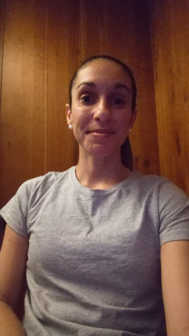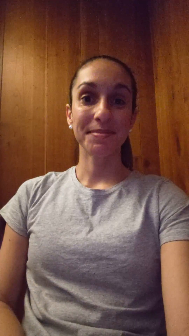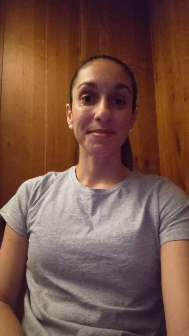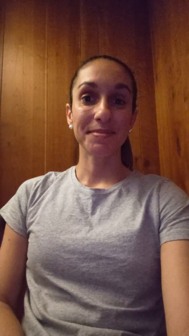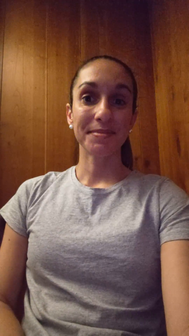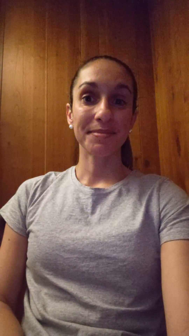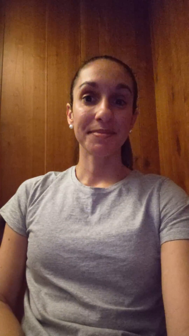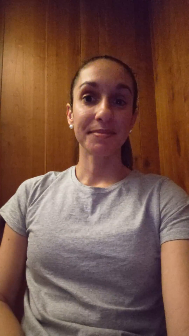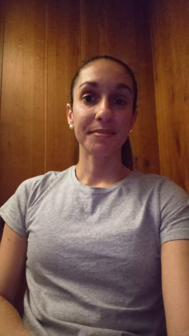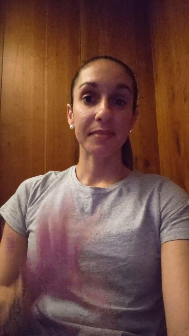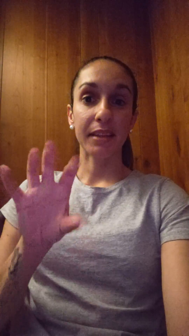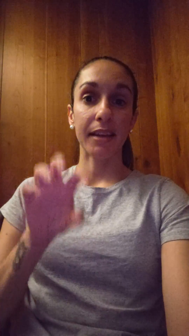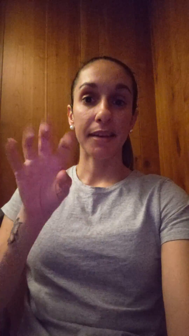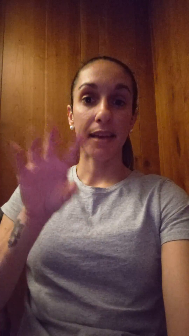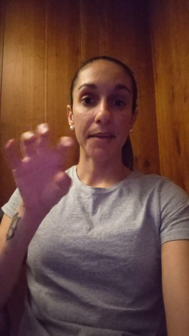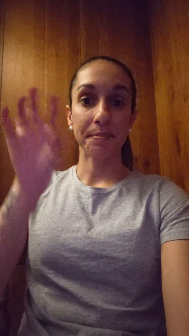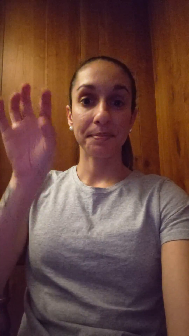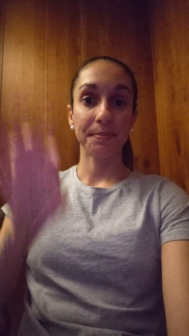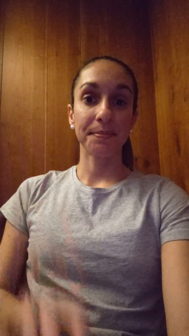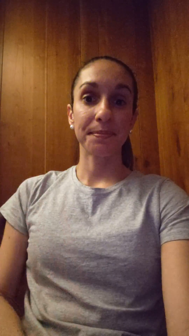climb